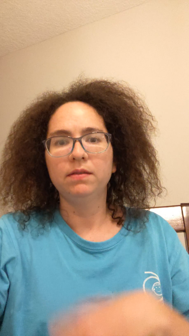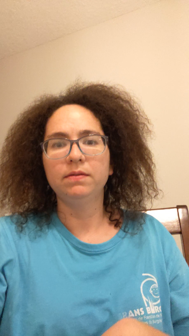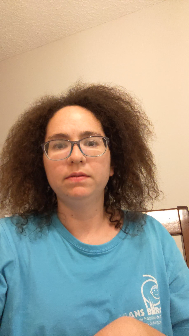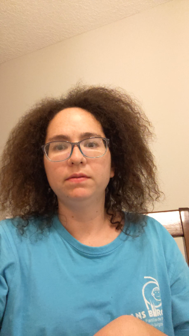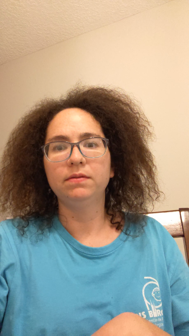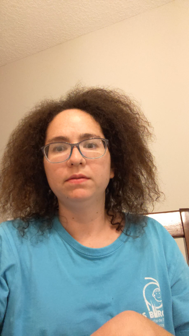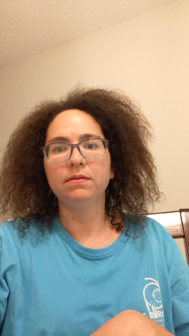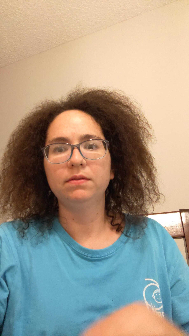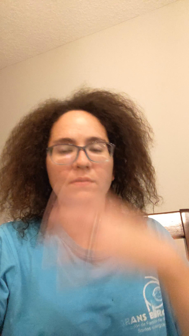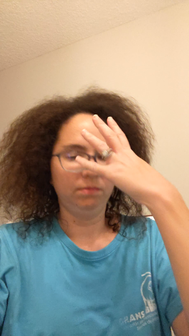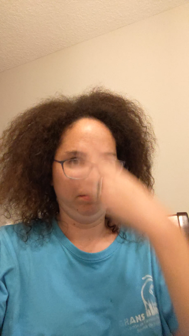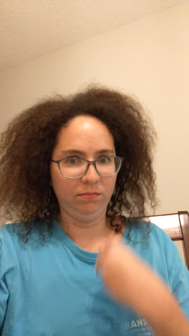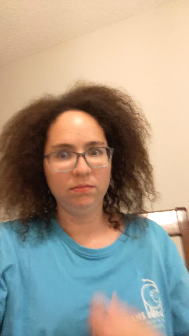asleep